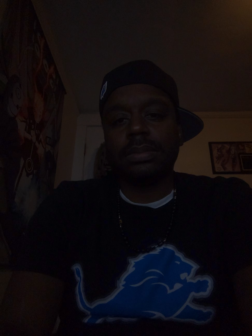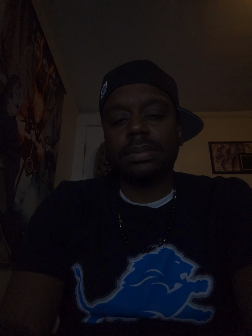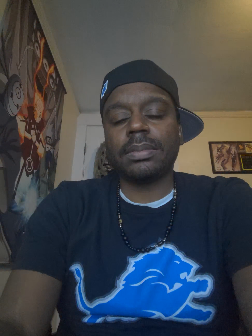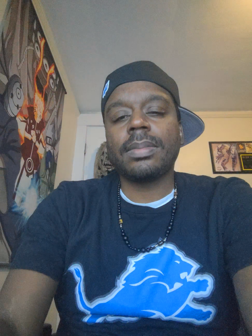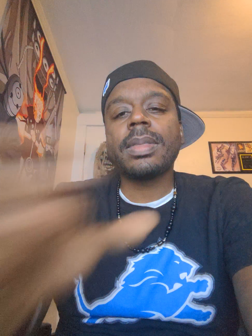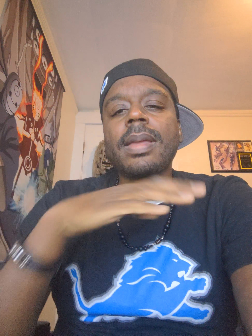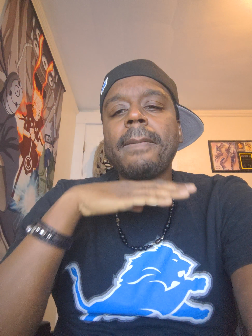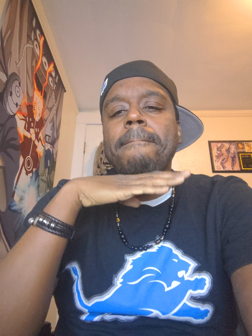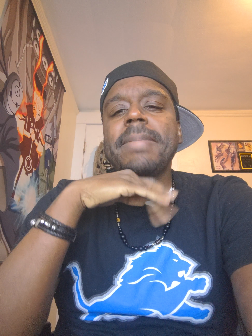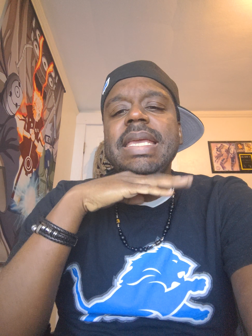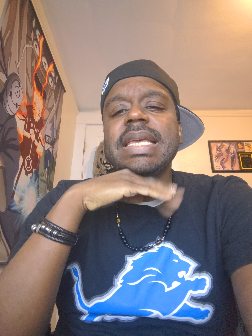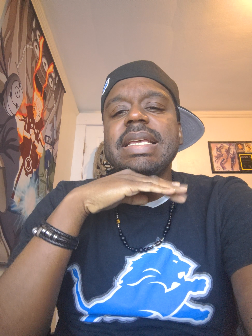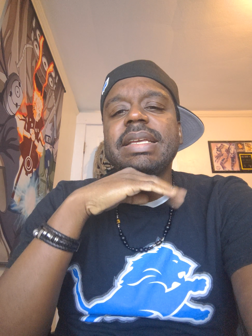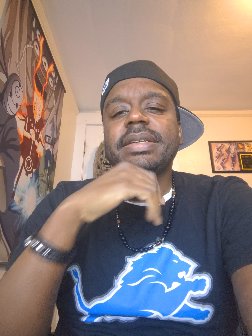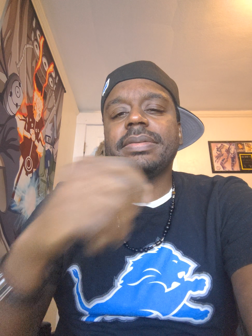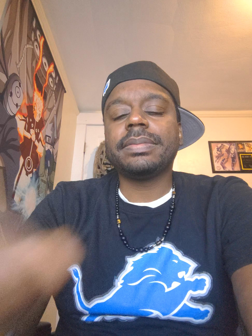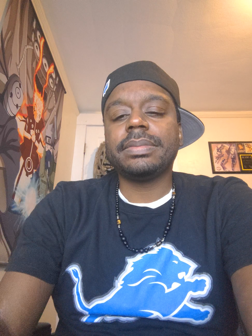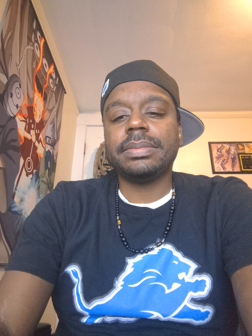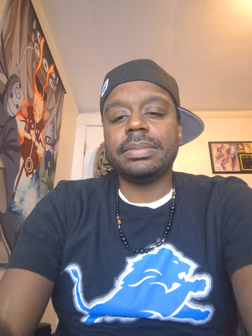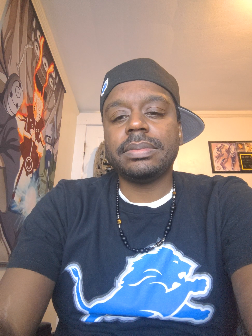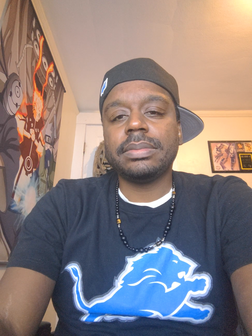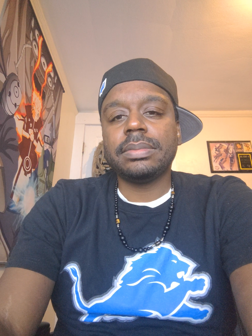pig